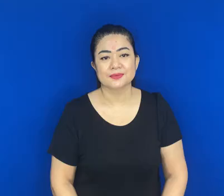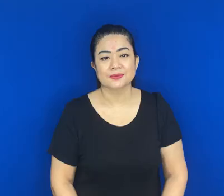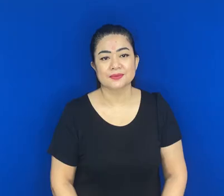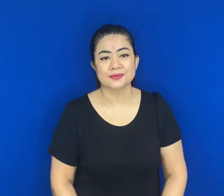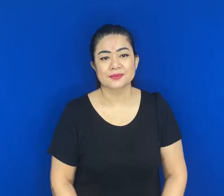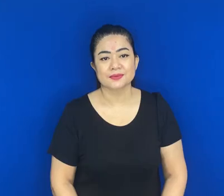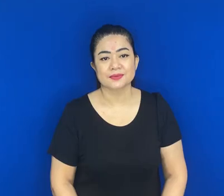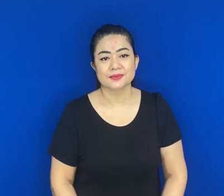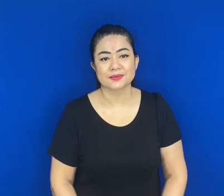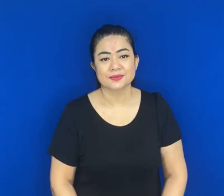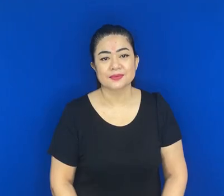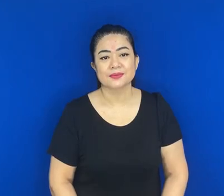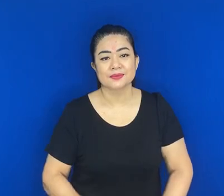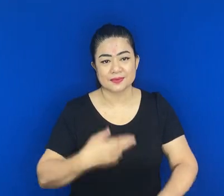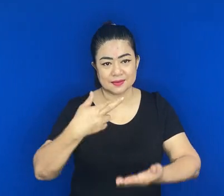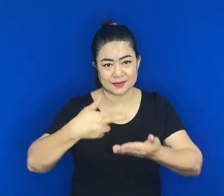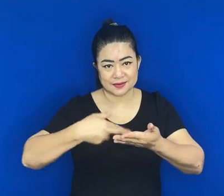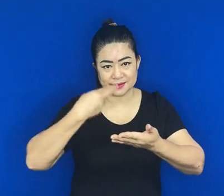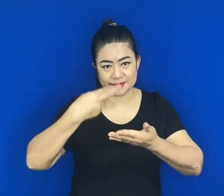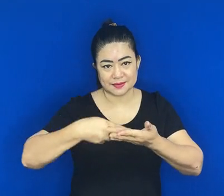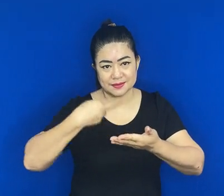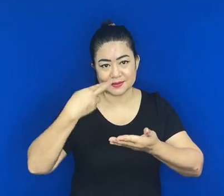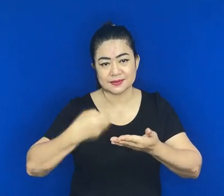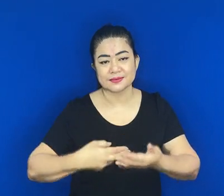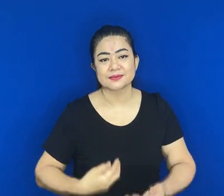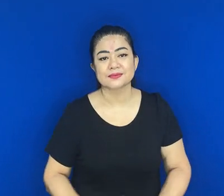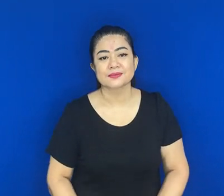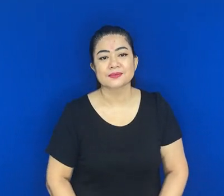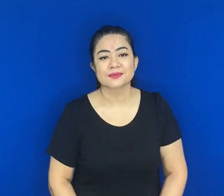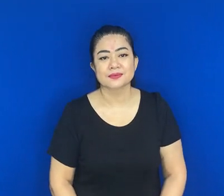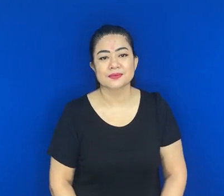rice